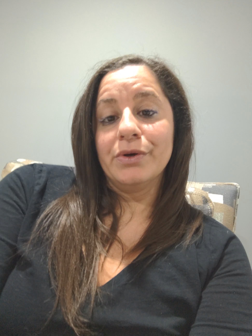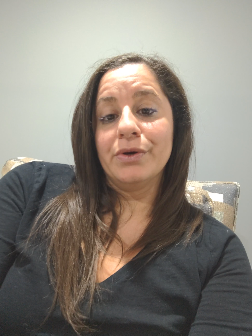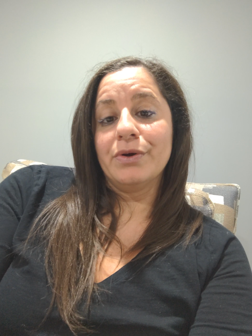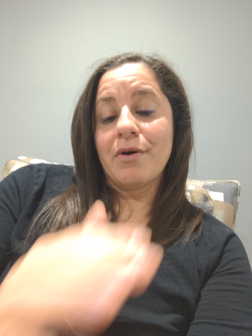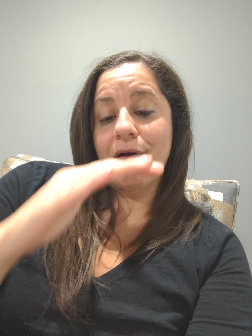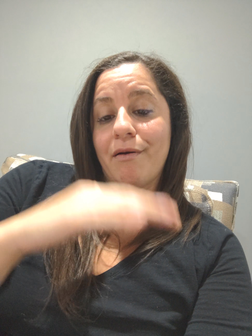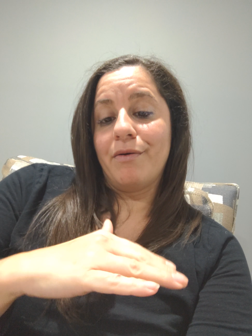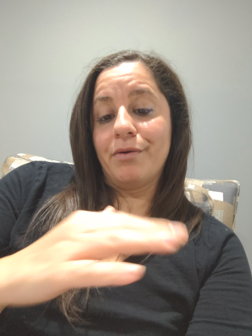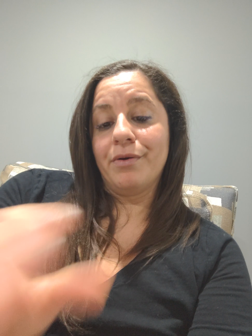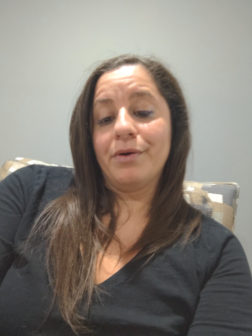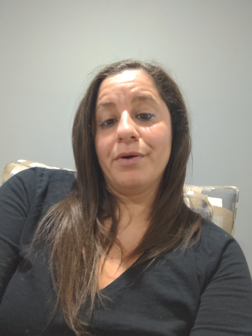on